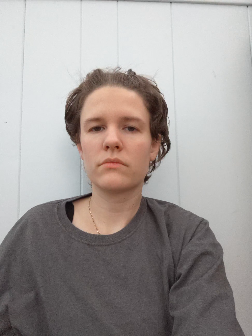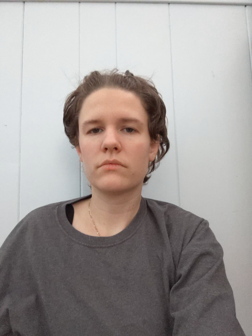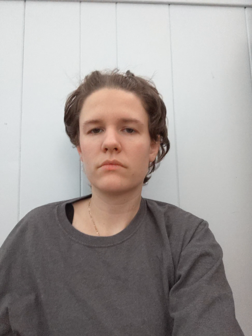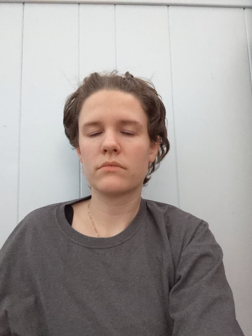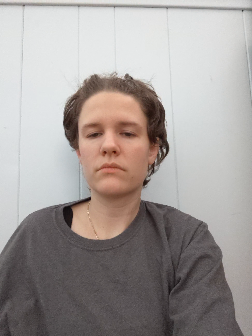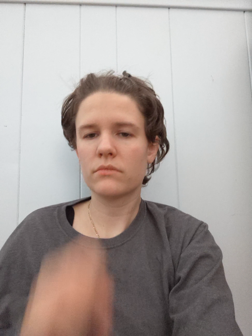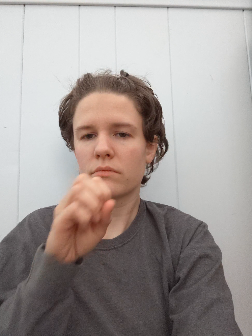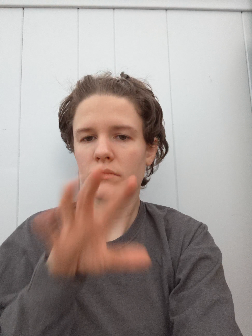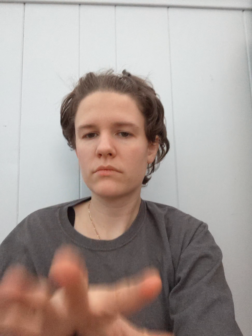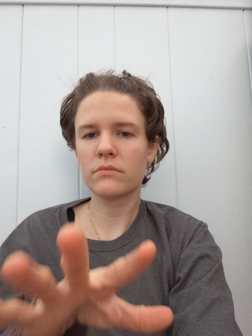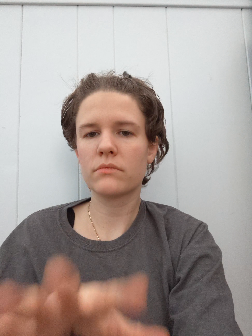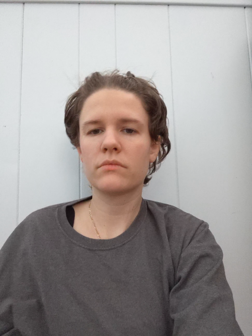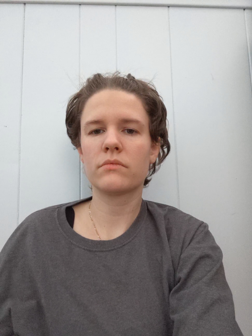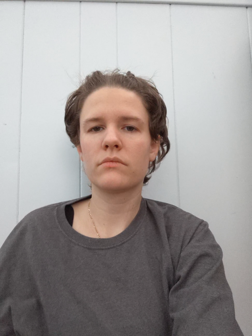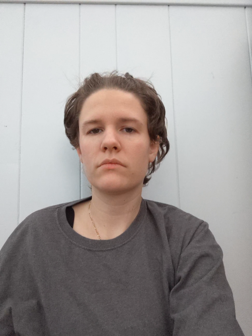blow